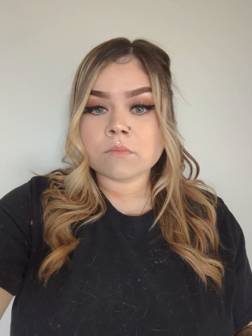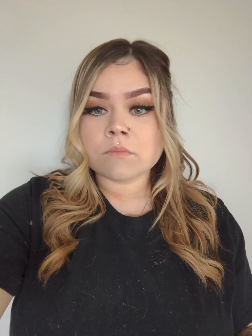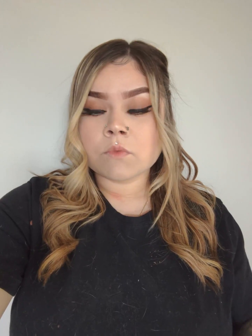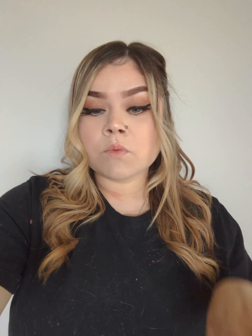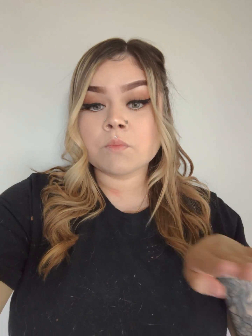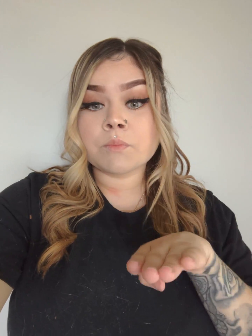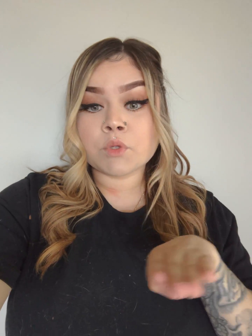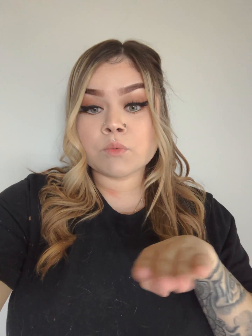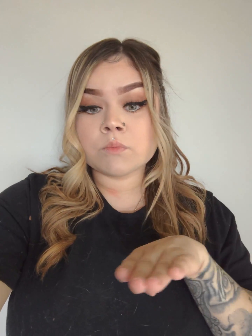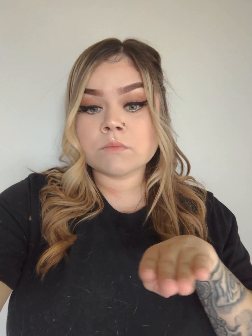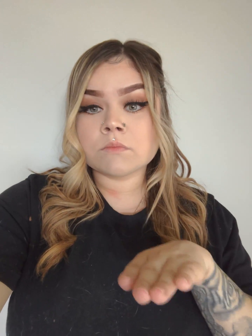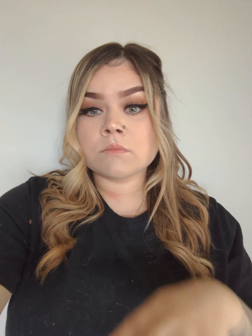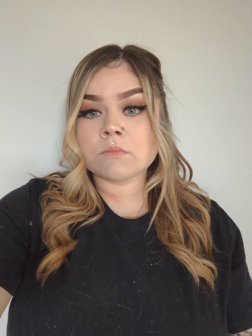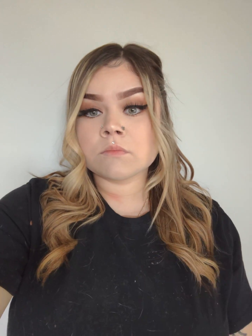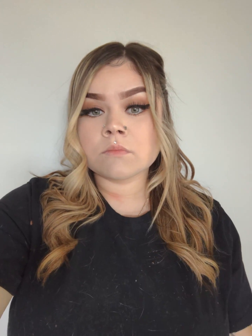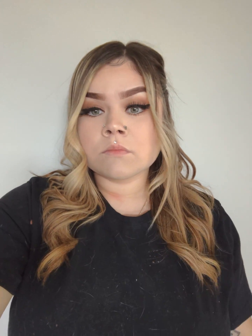boots